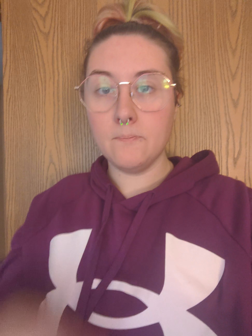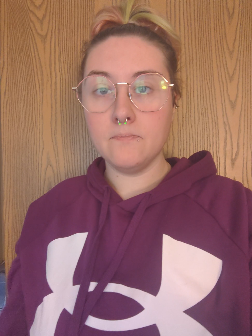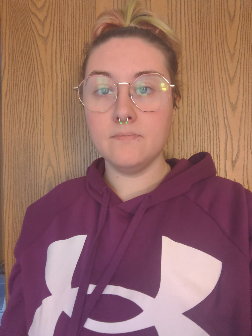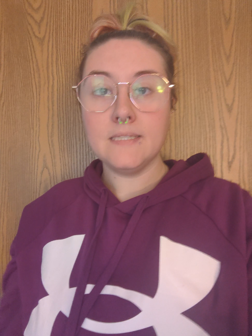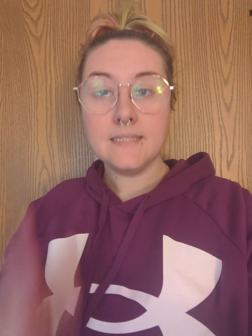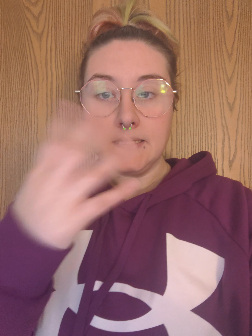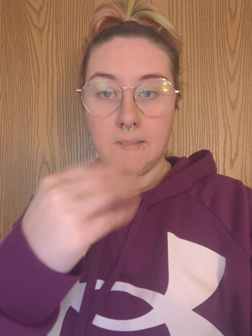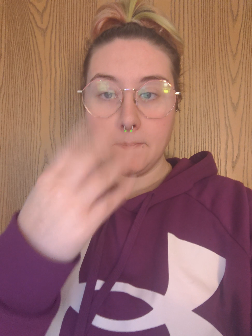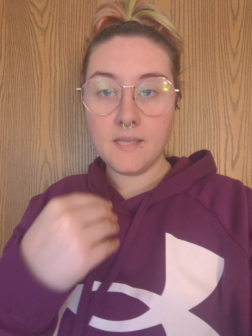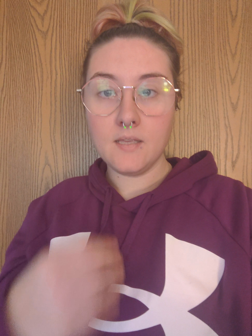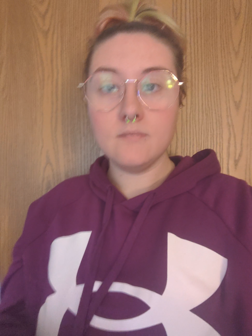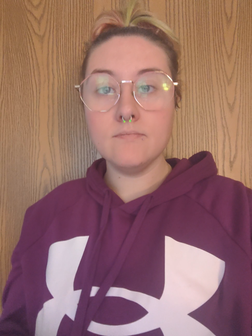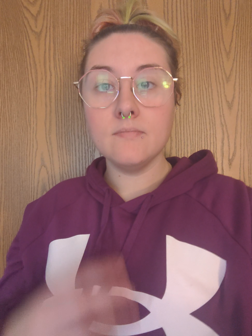sleepy